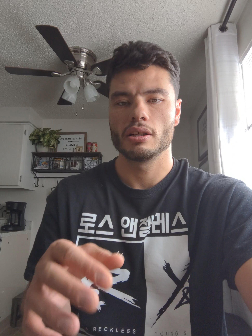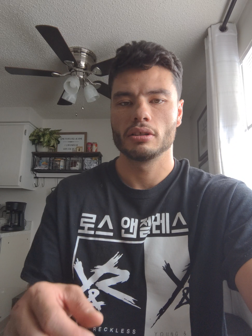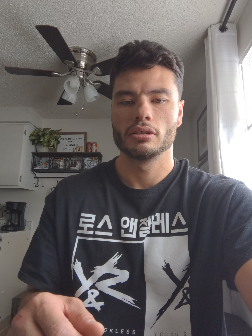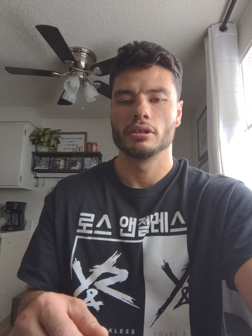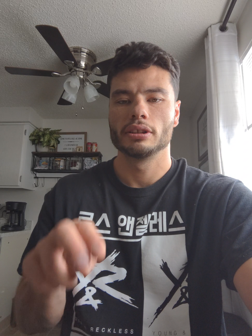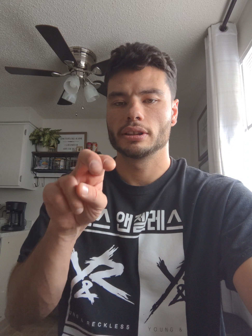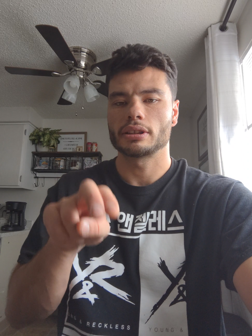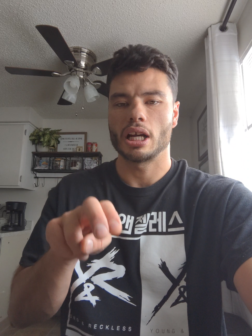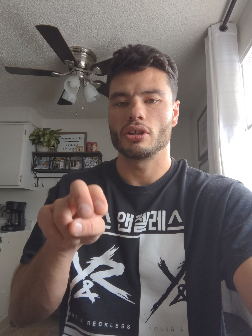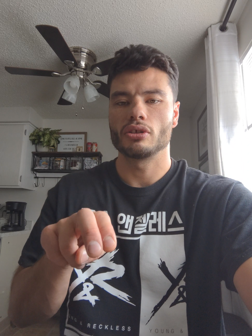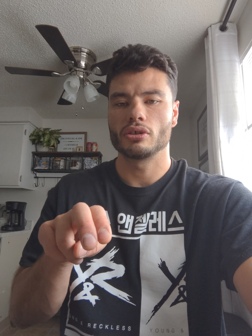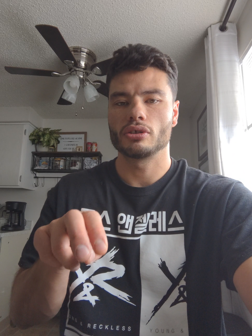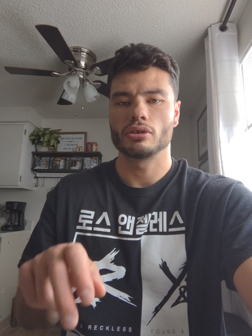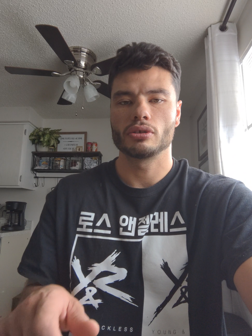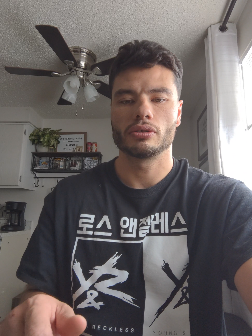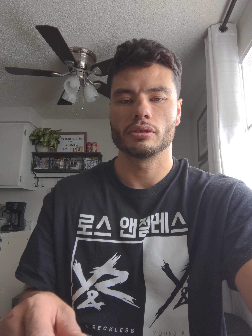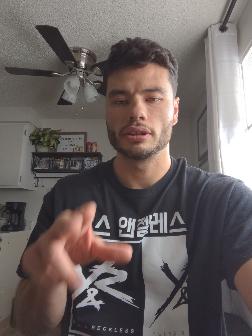chair